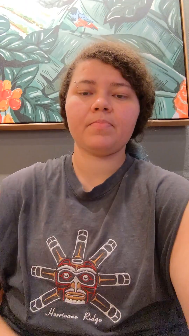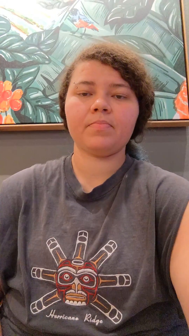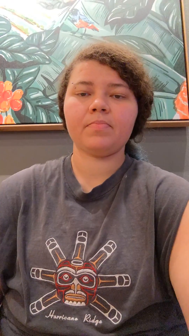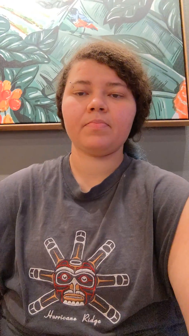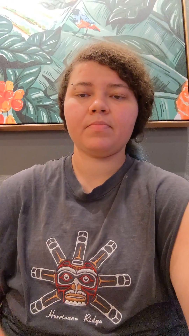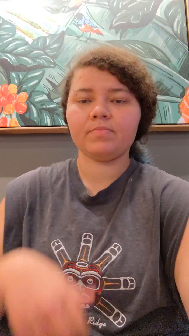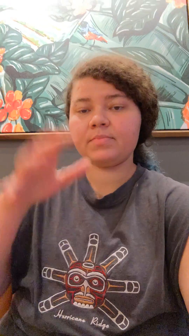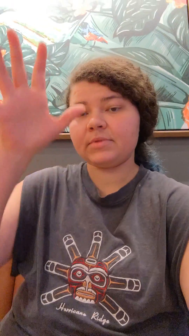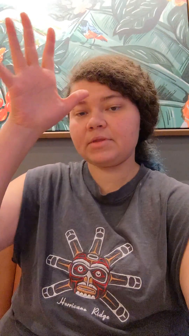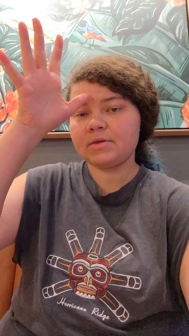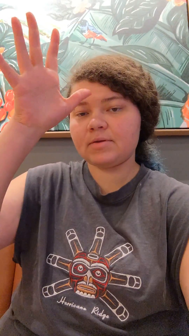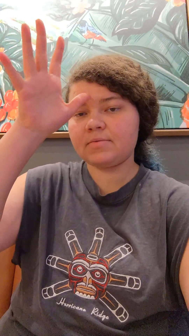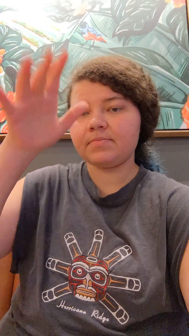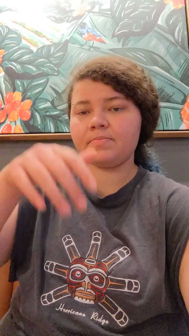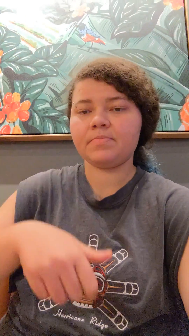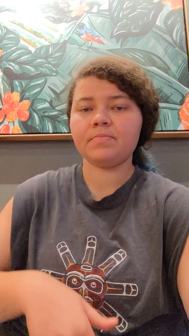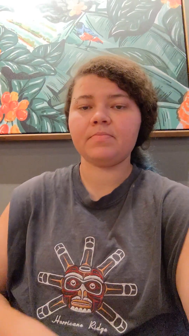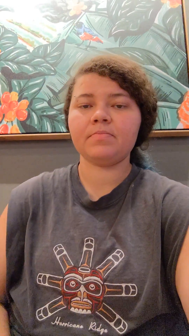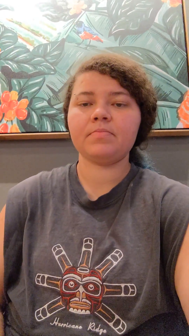daddy